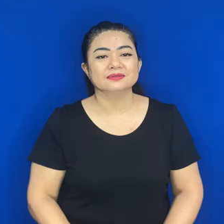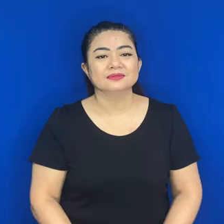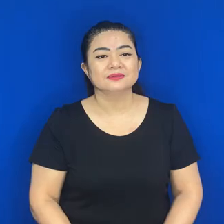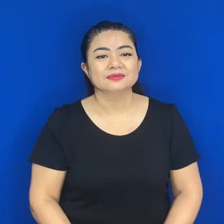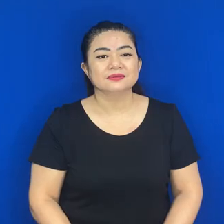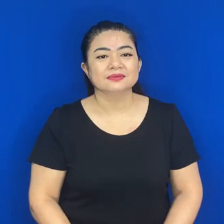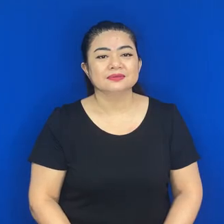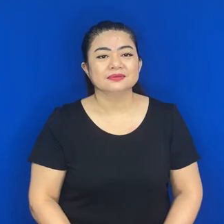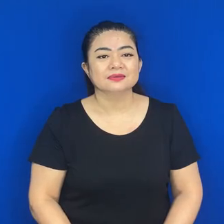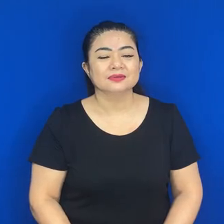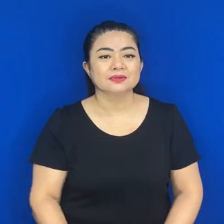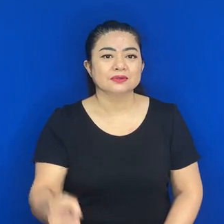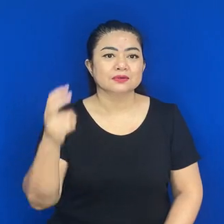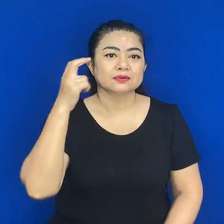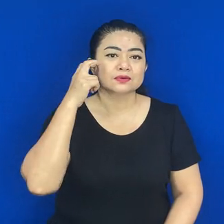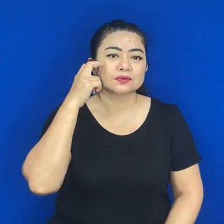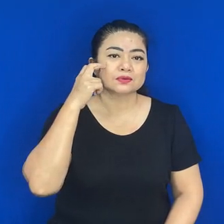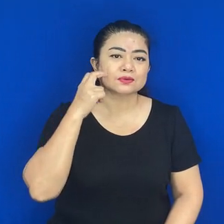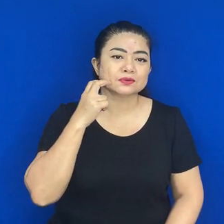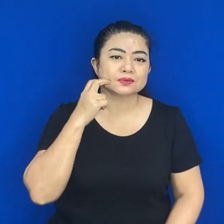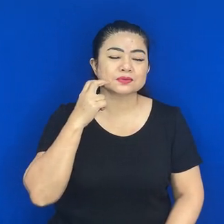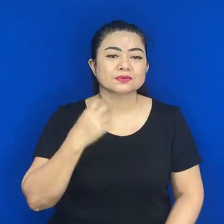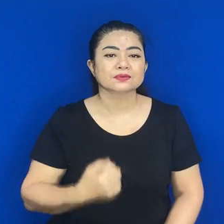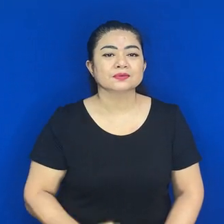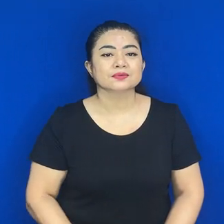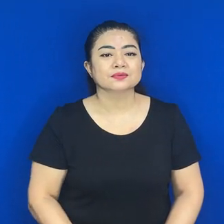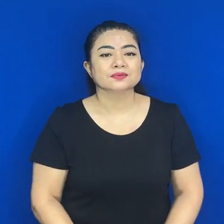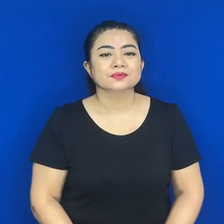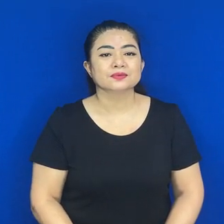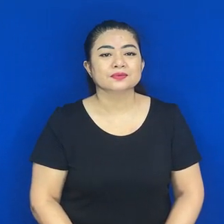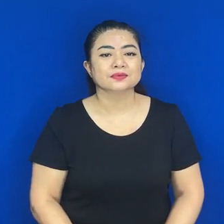wine